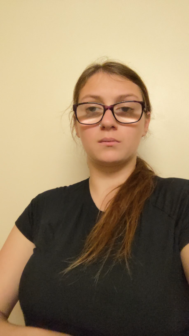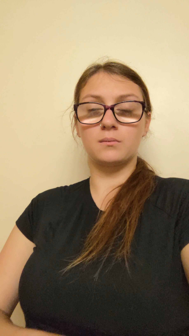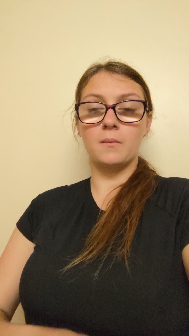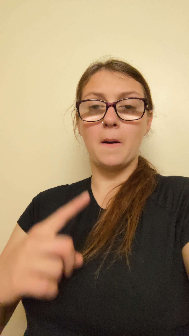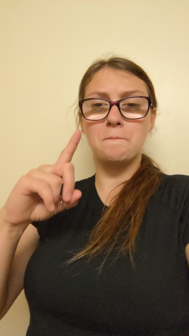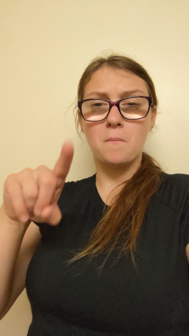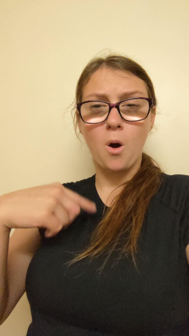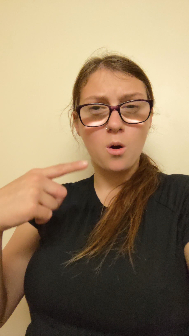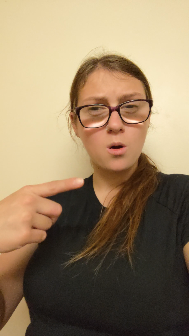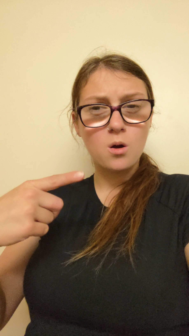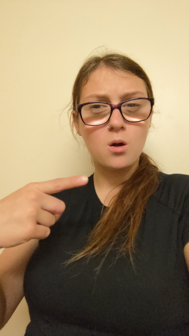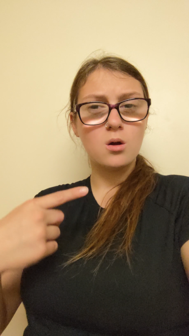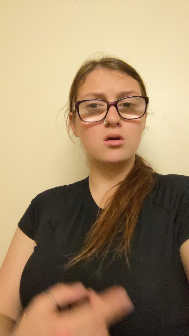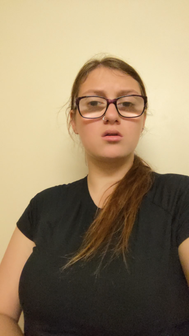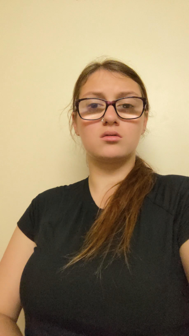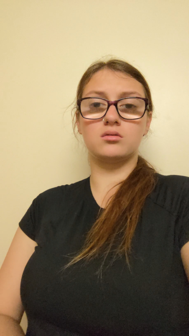about